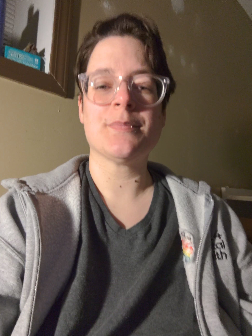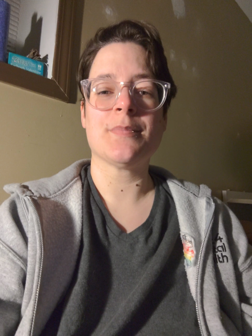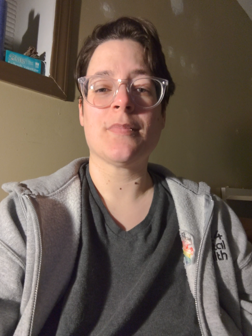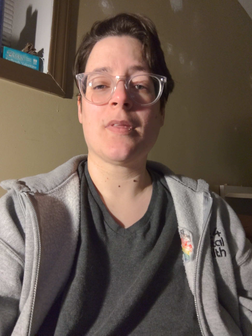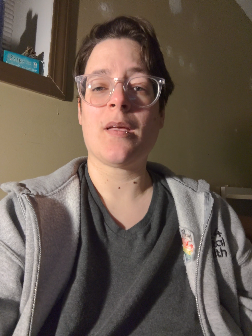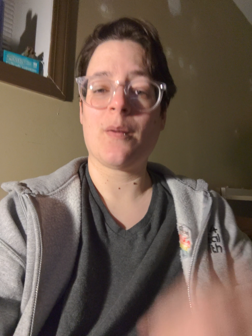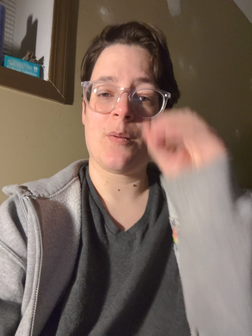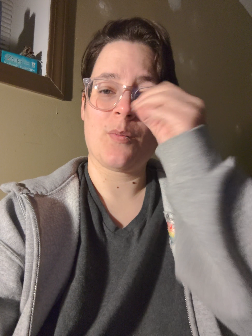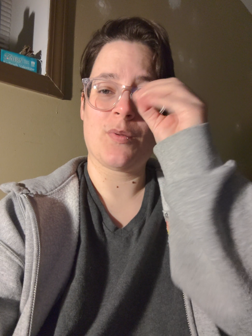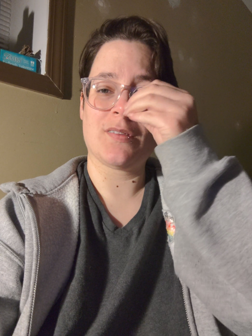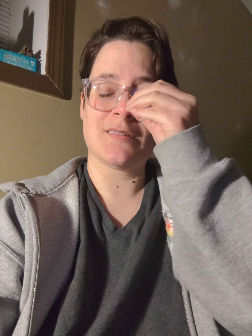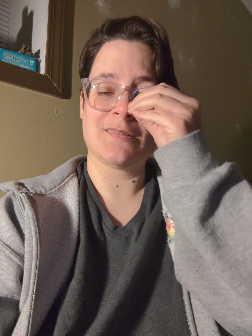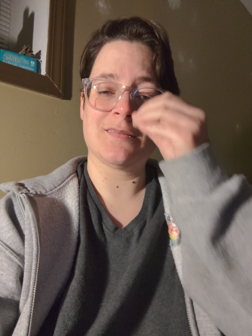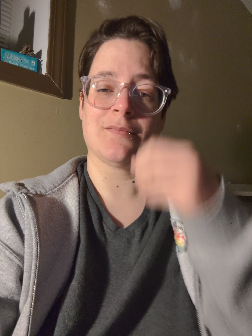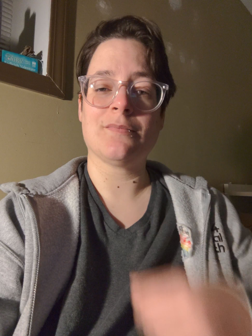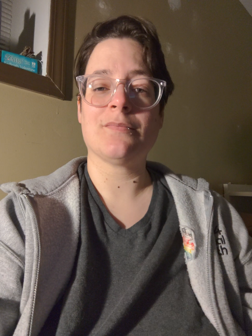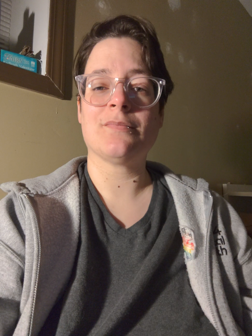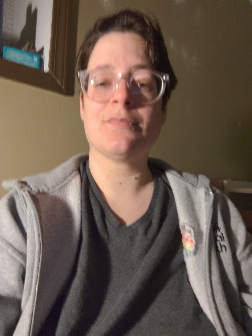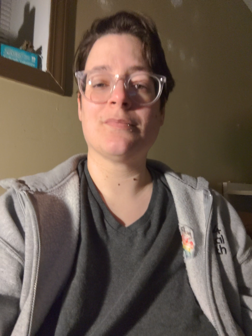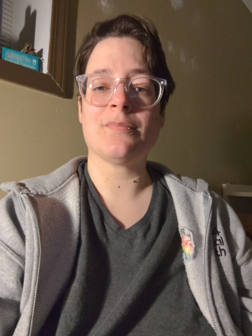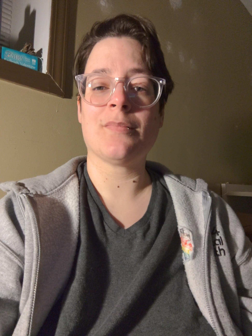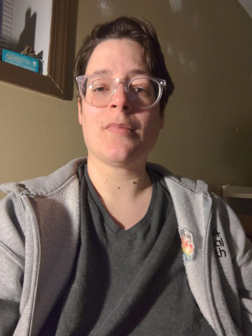owl